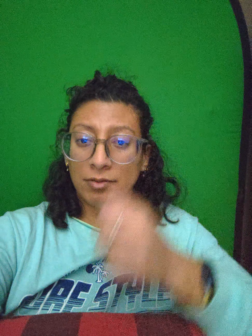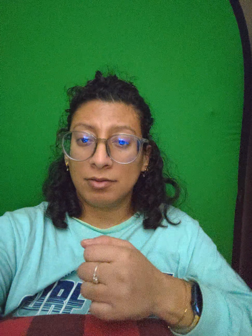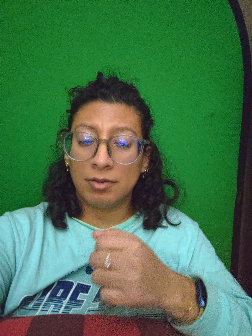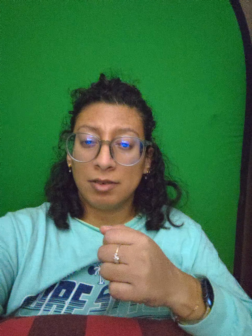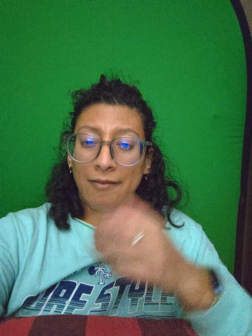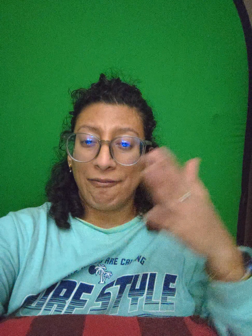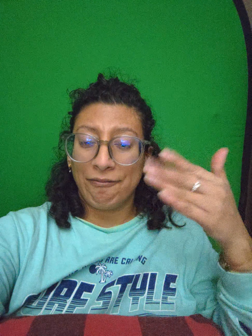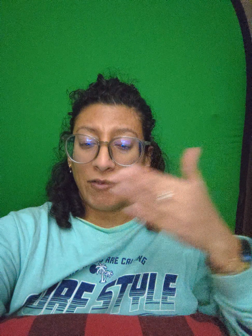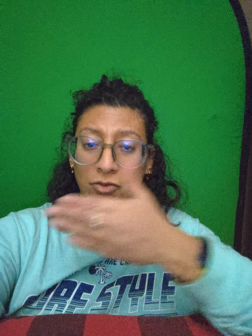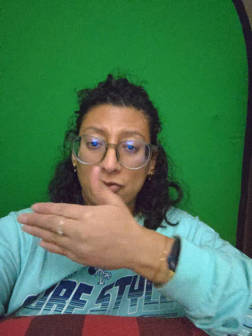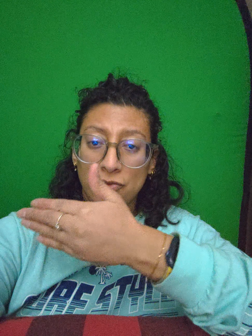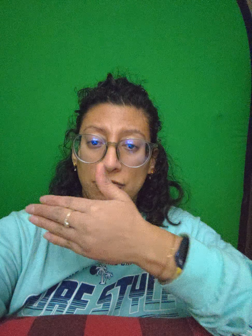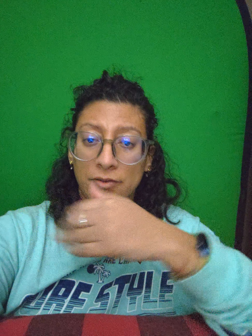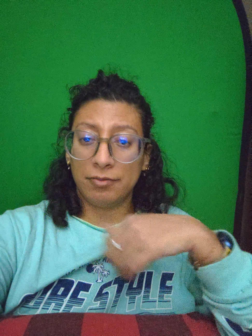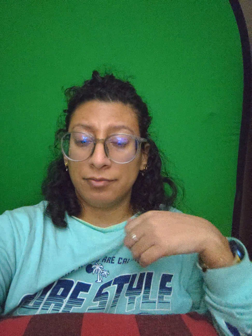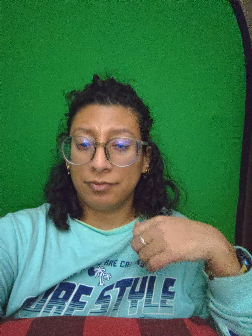fish